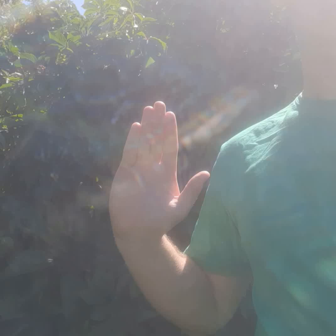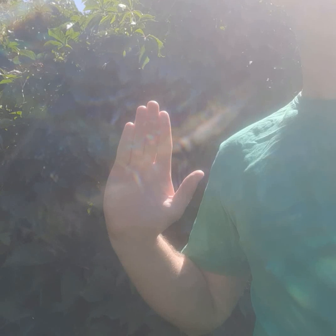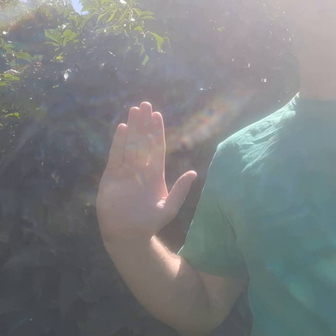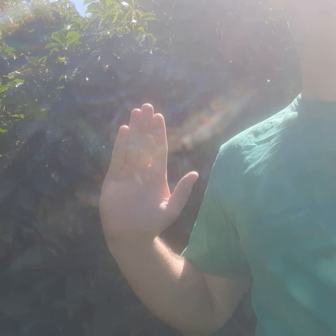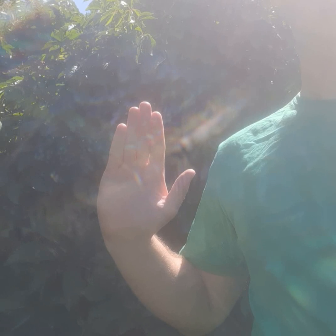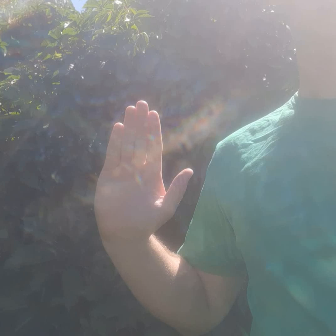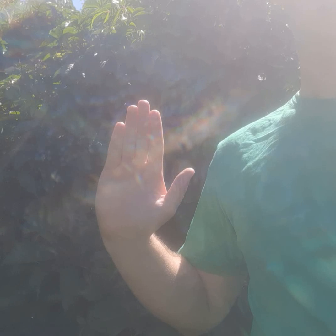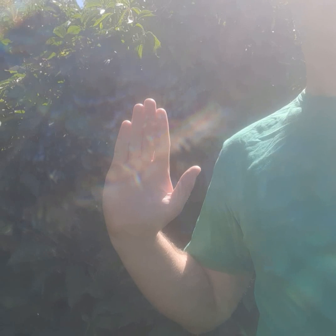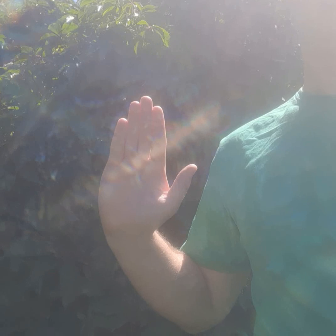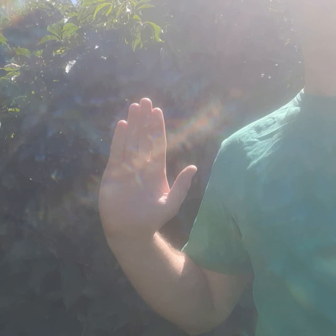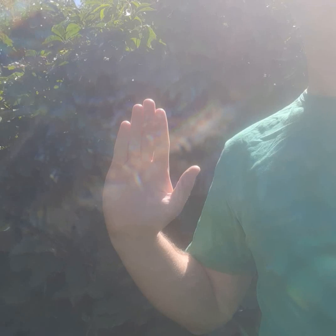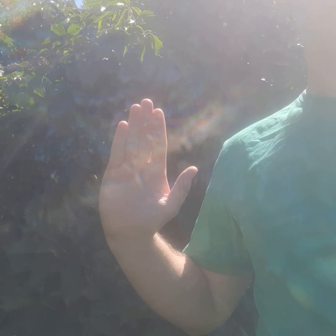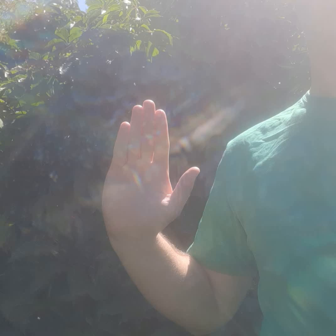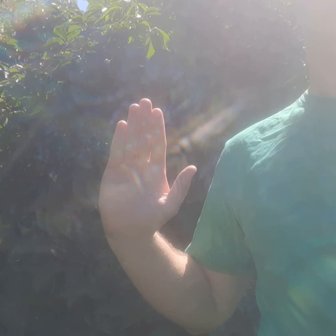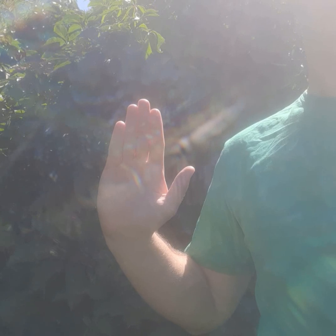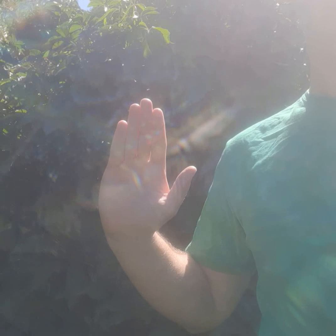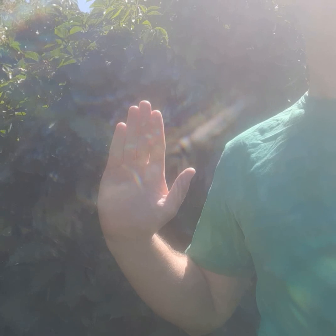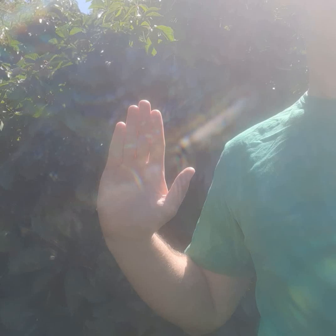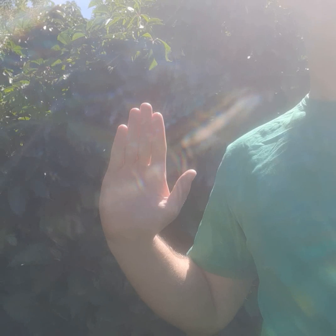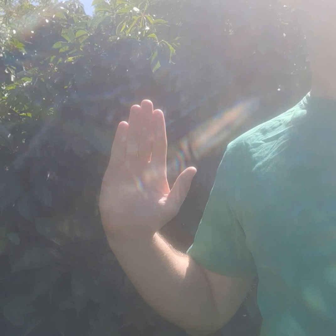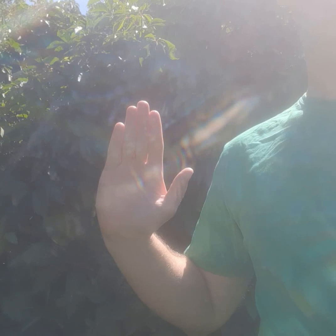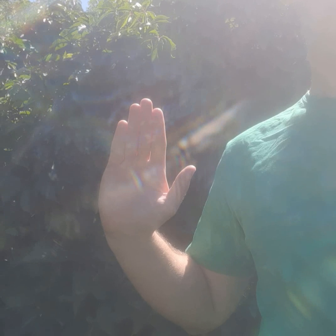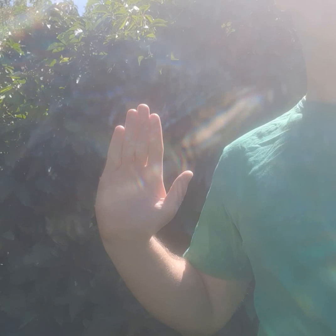В